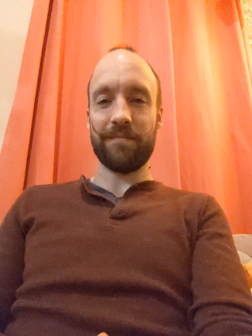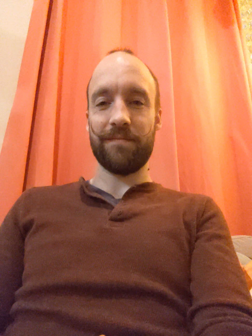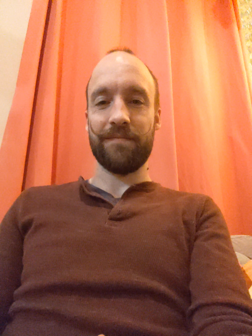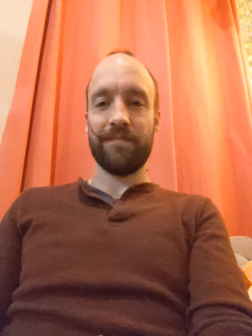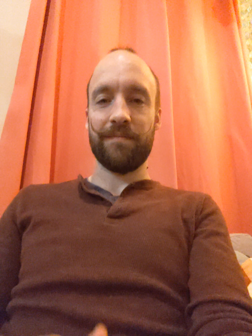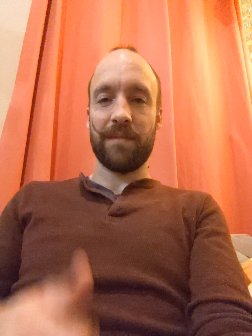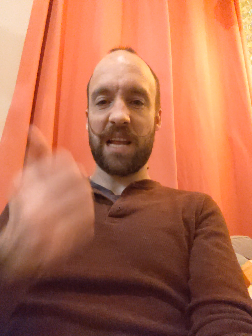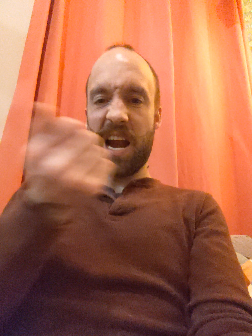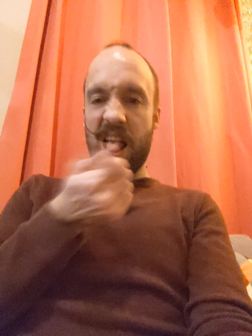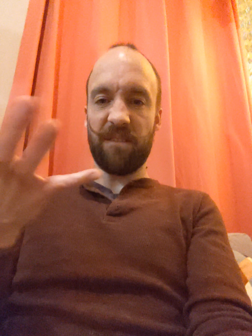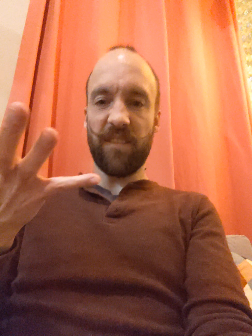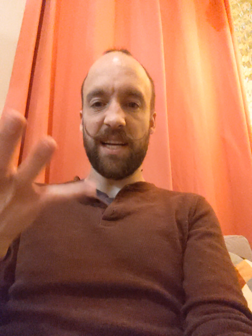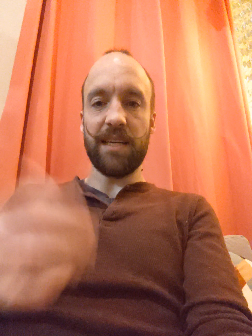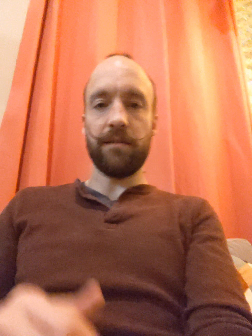every